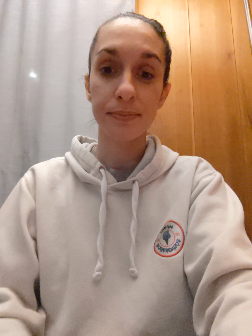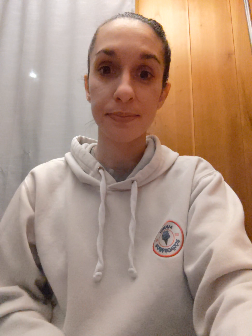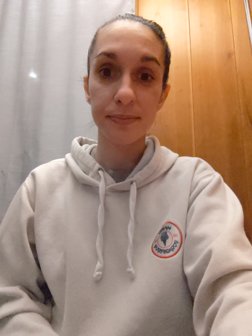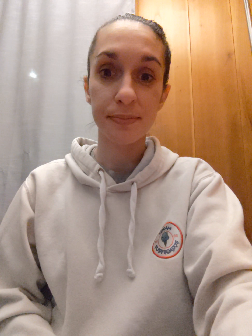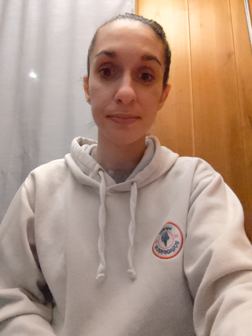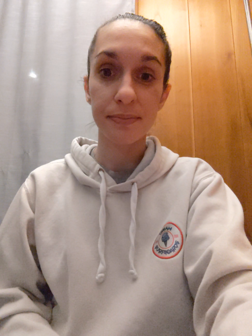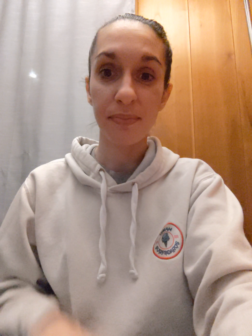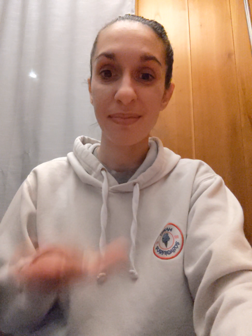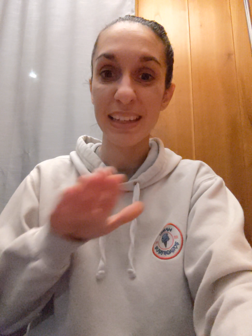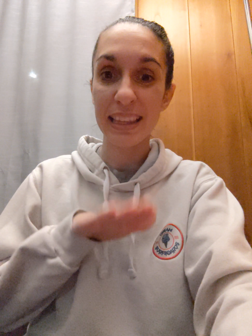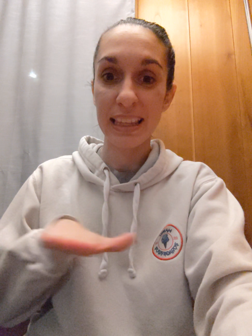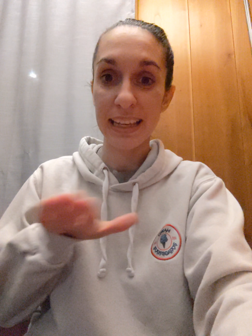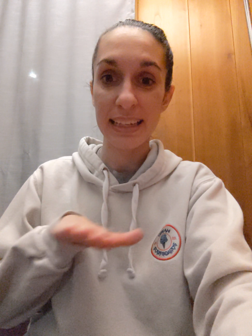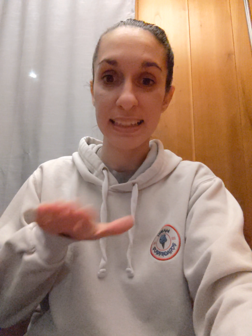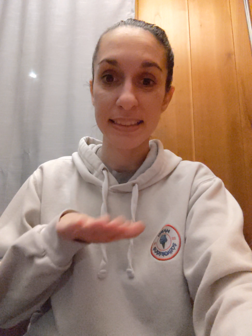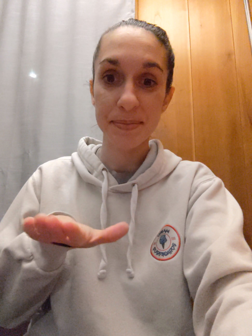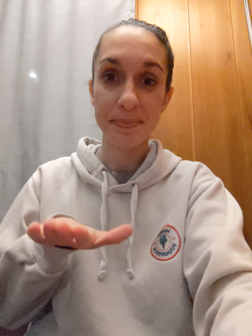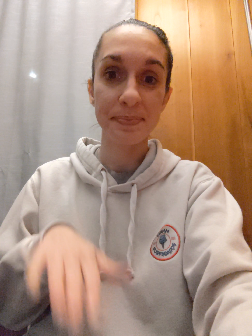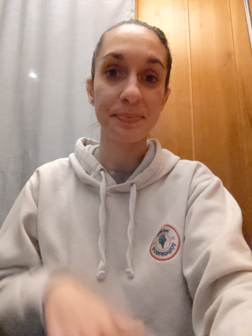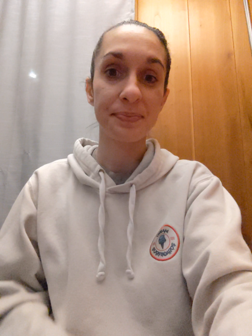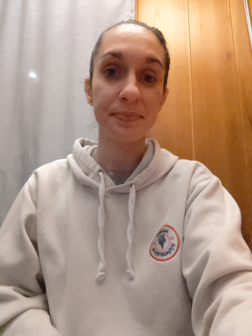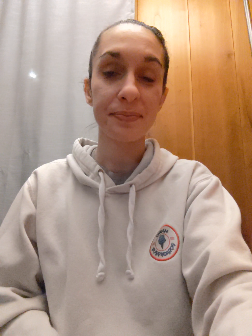clean